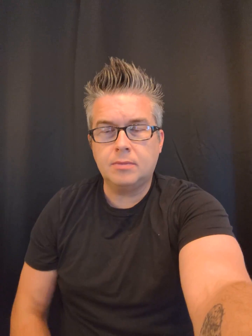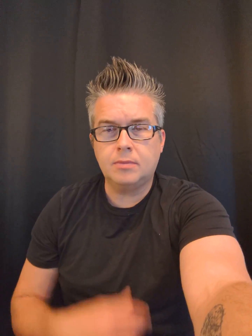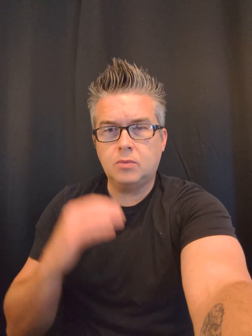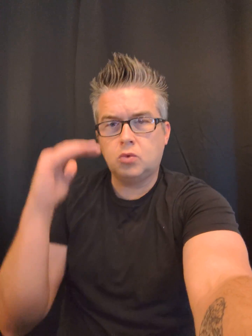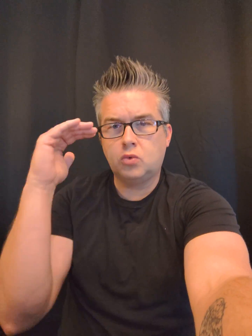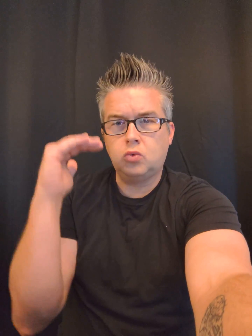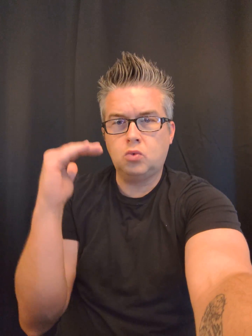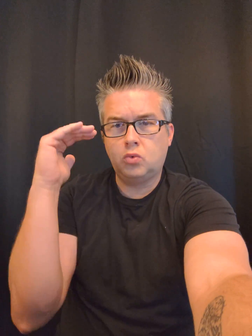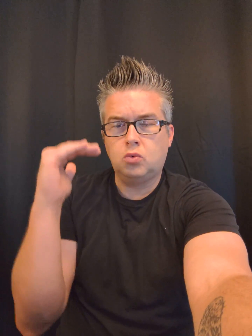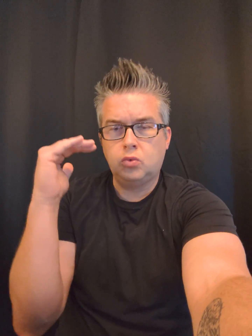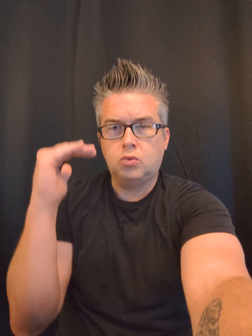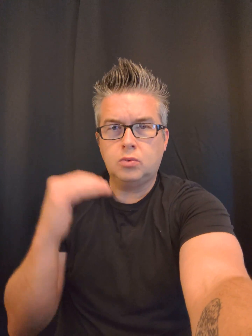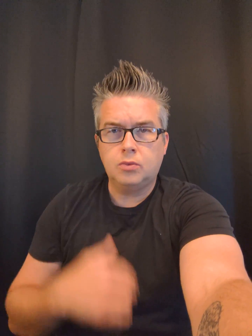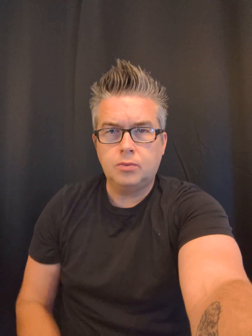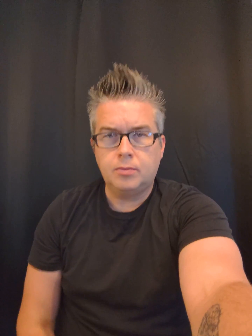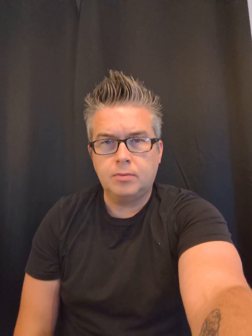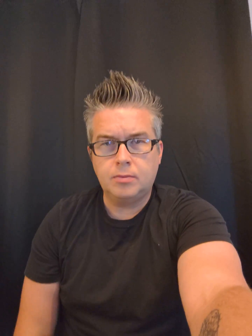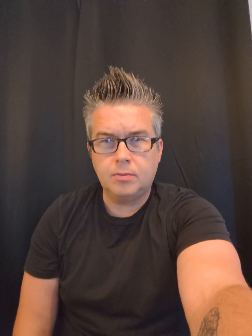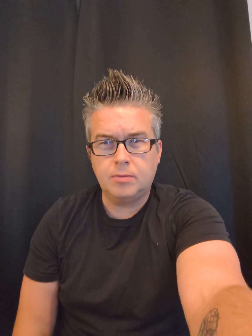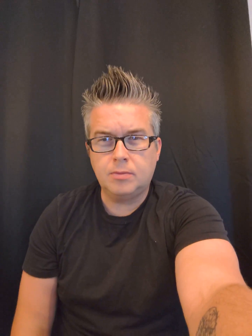short